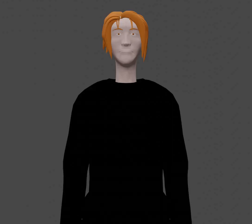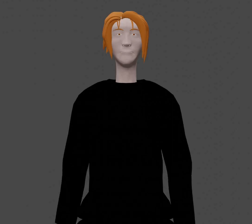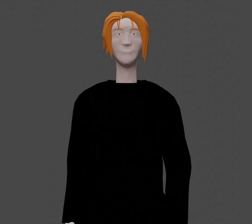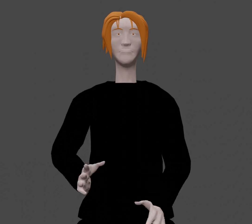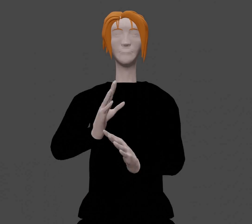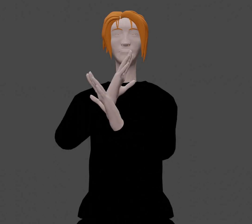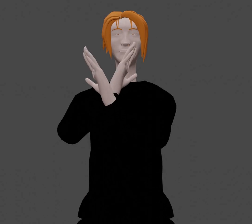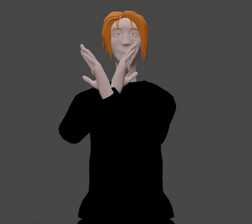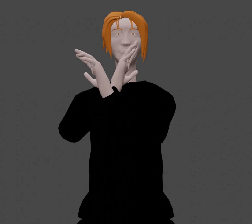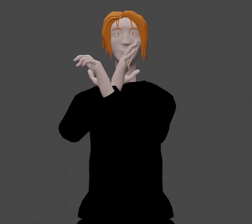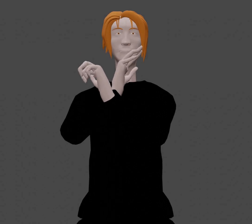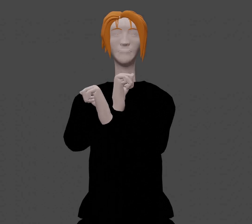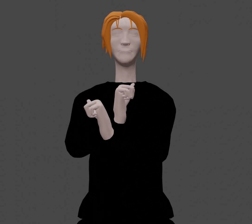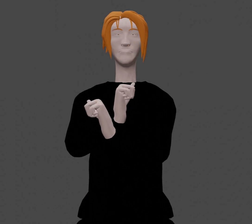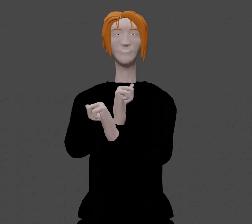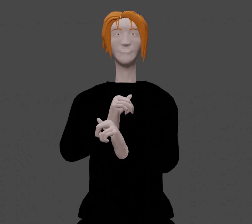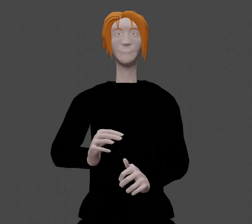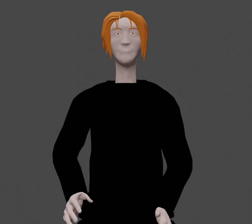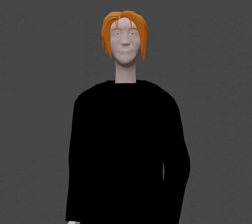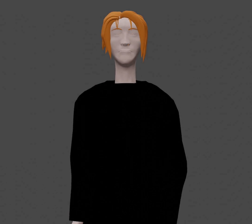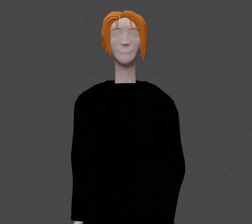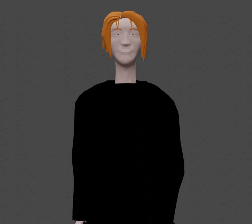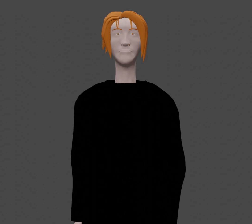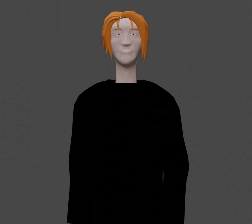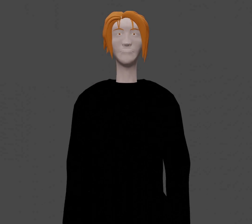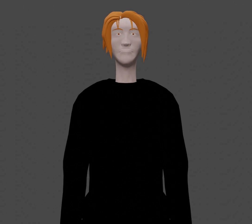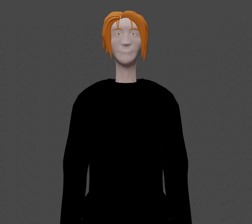Attract